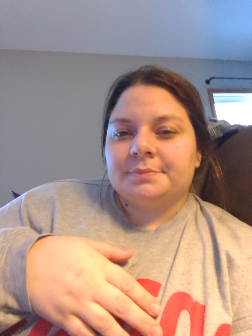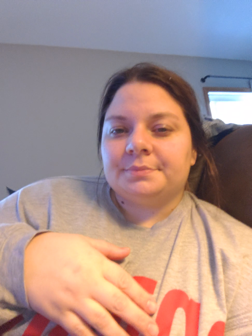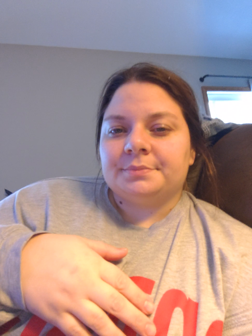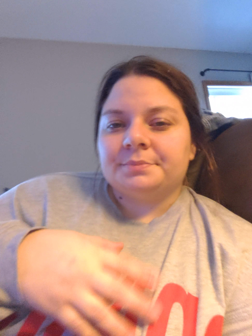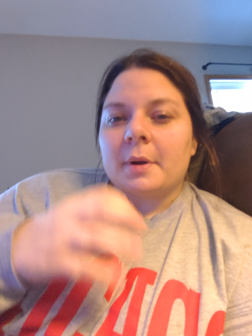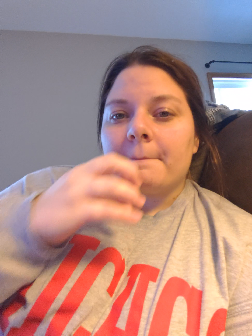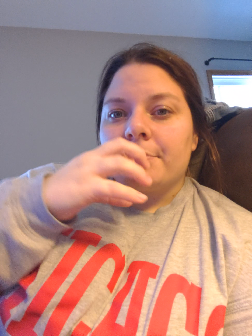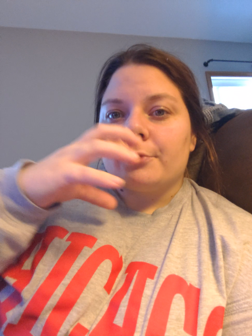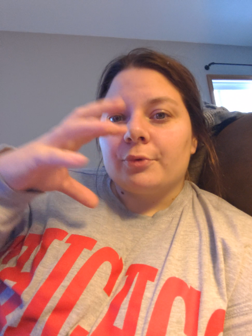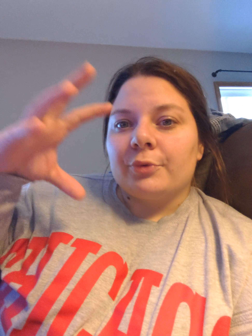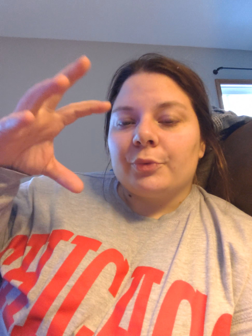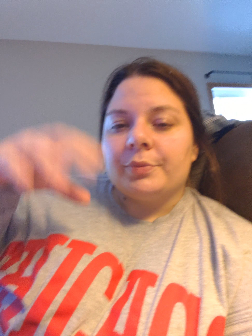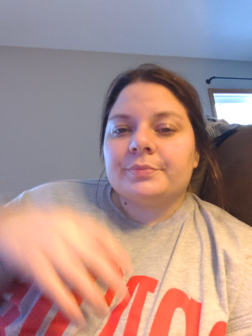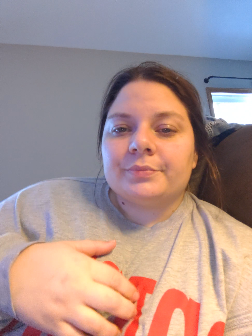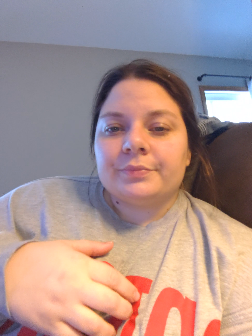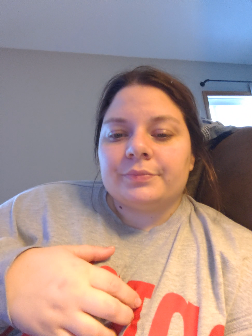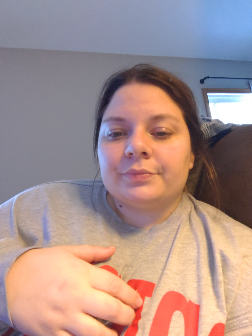balloon